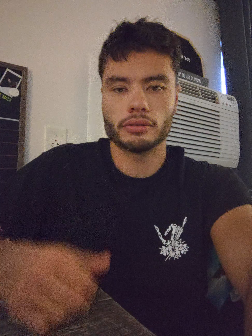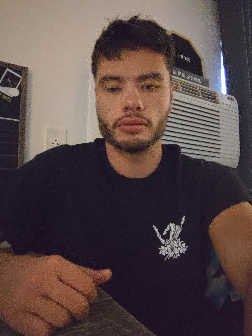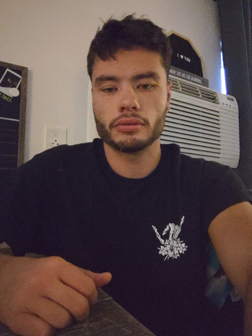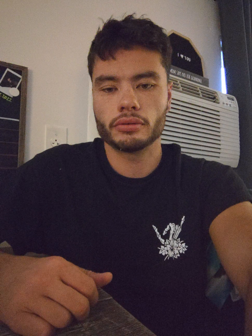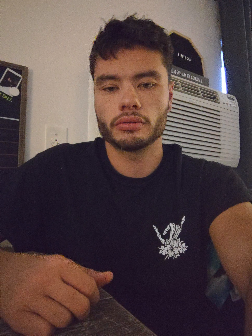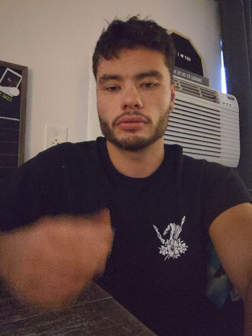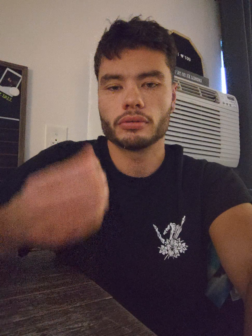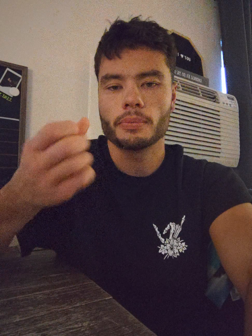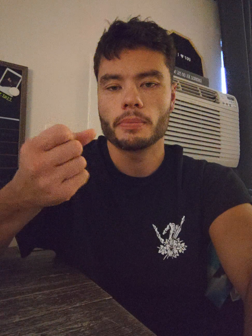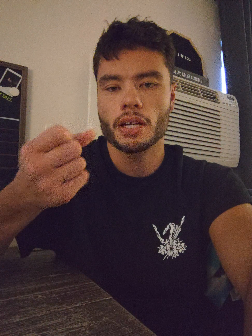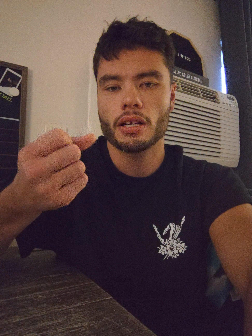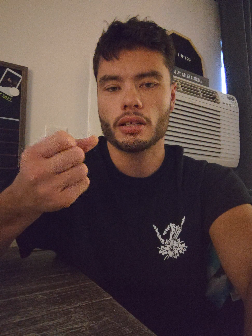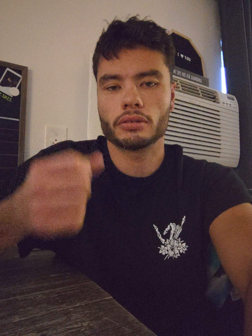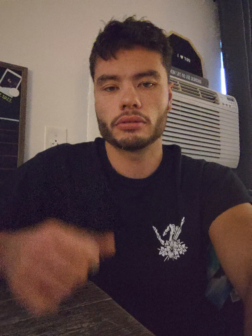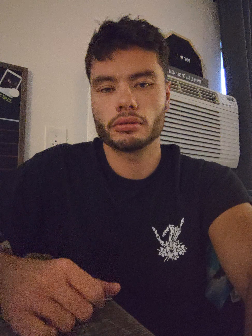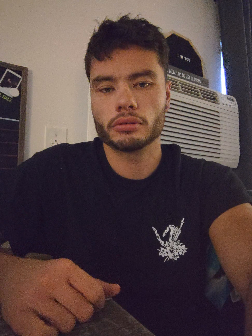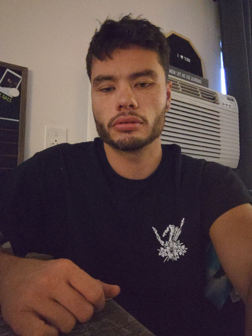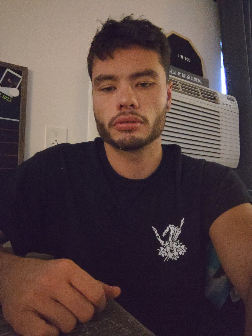milk